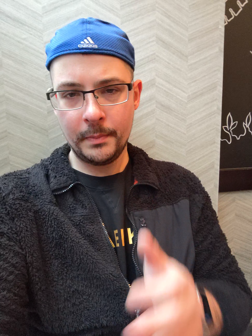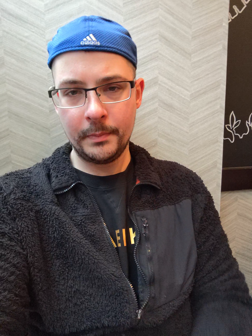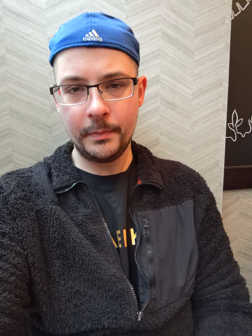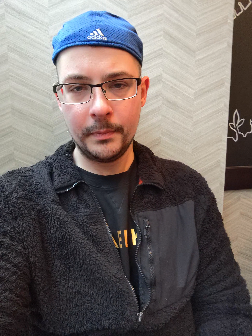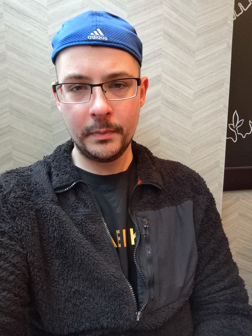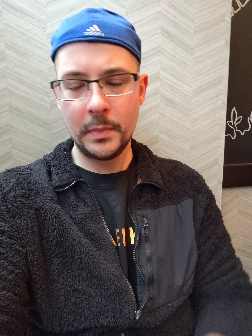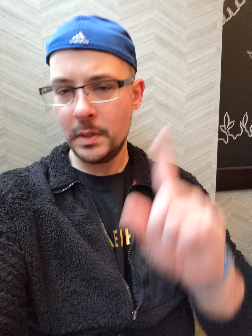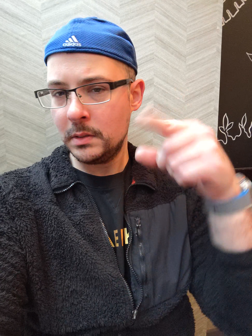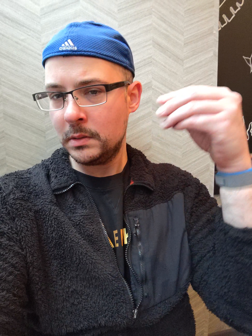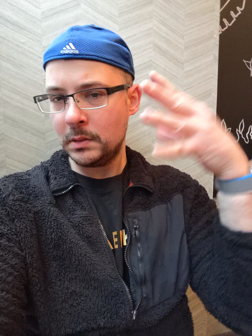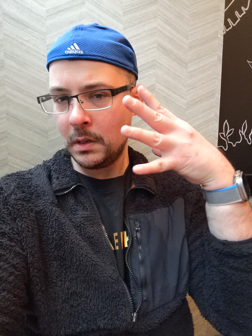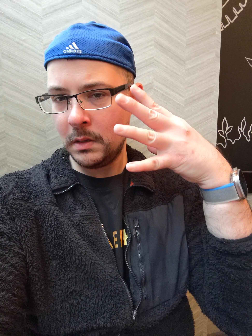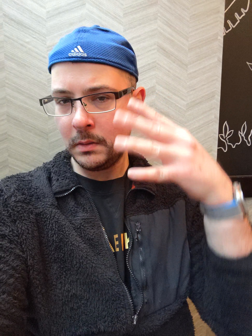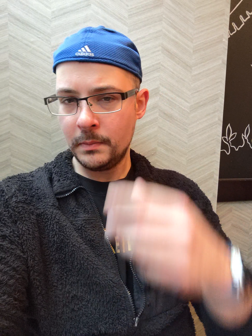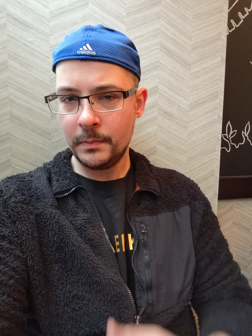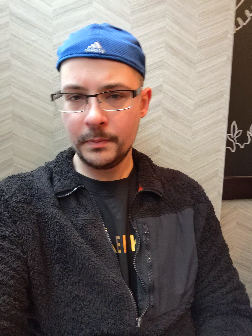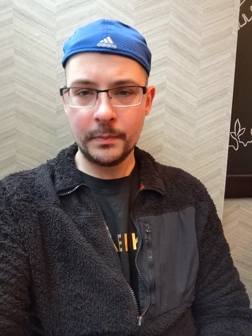sun